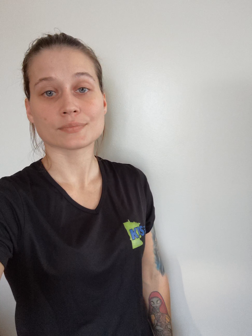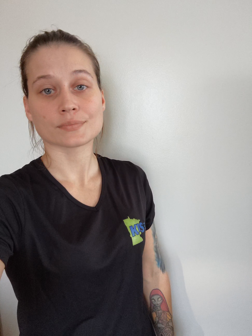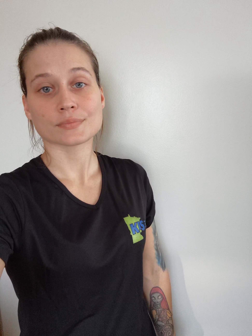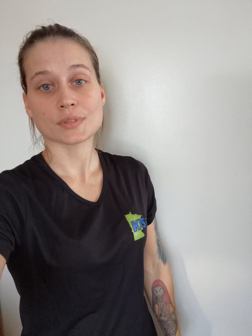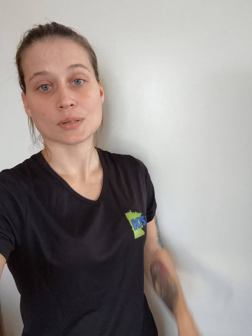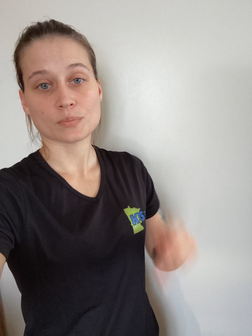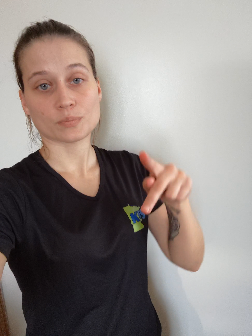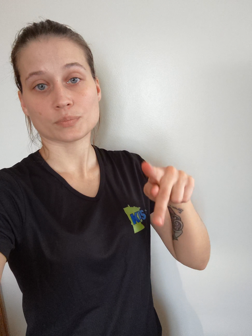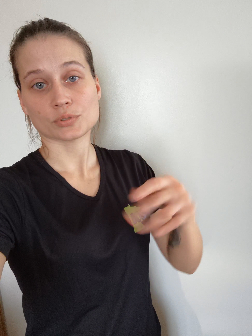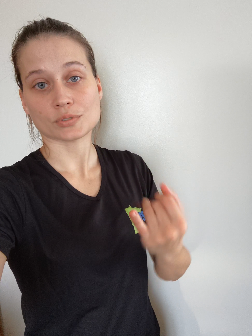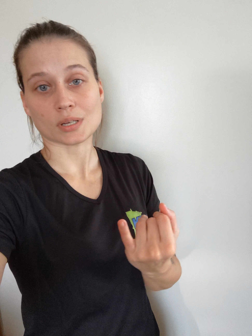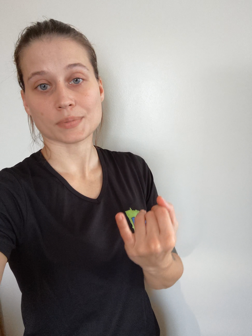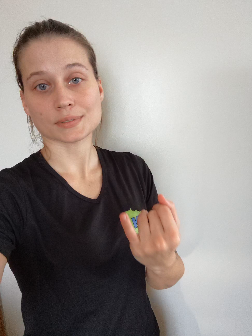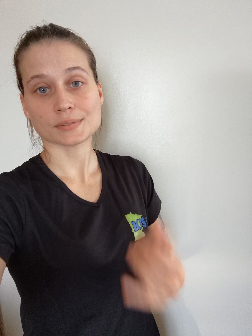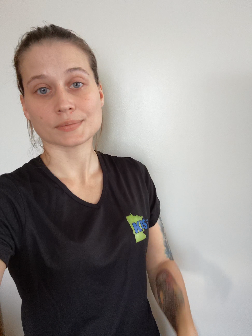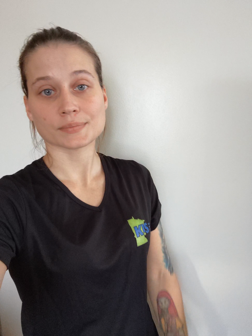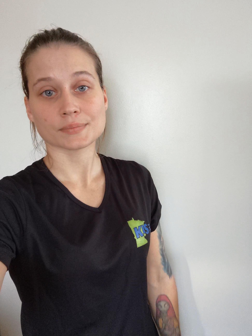pajamas